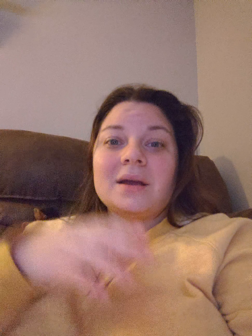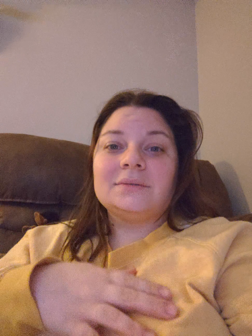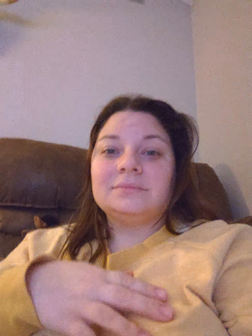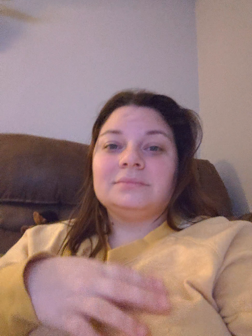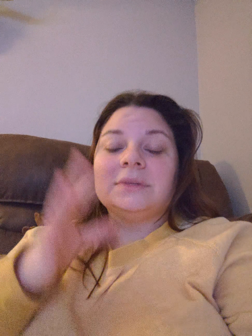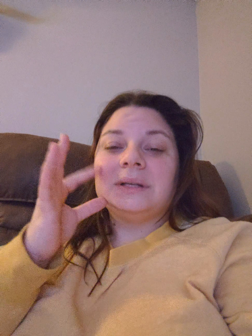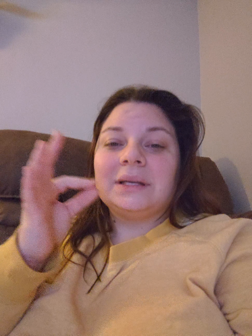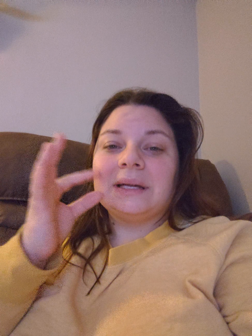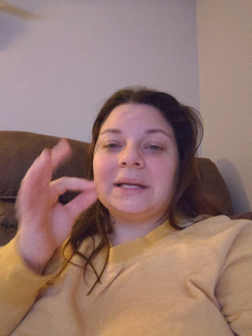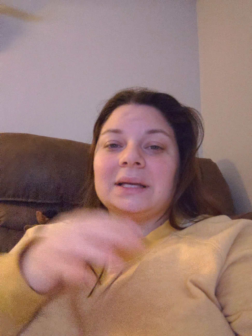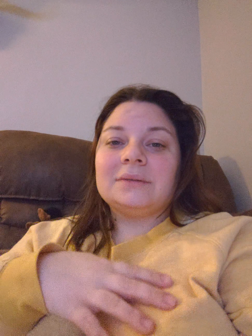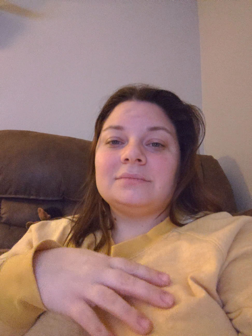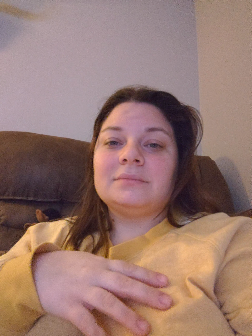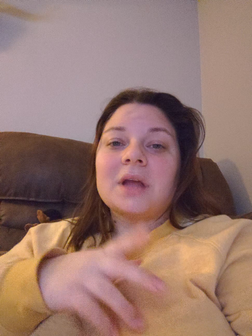kitty